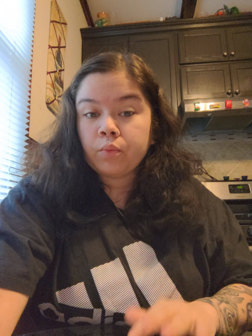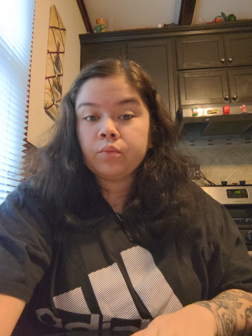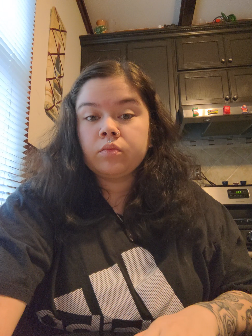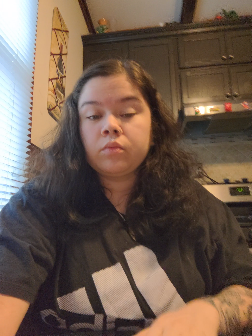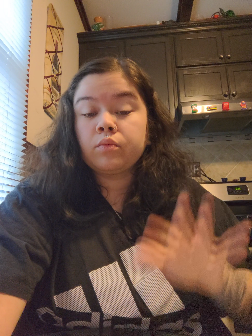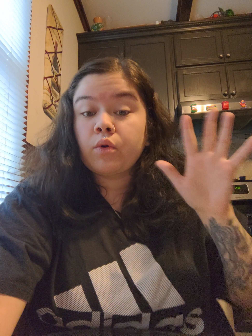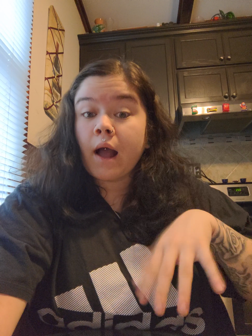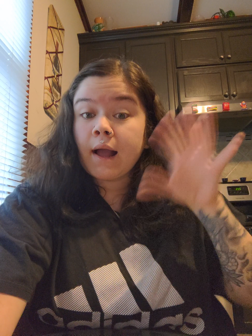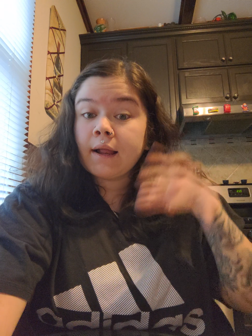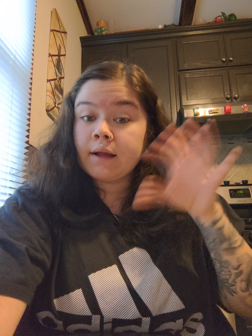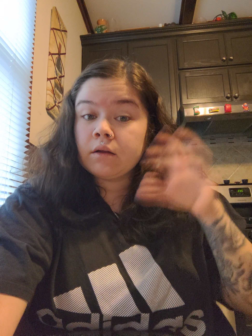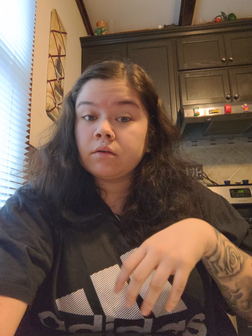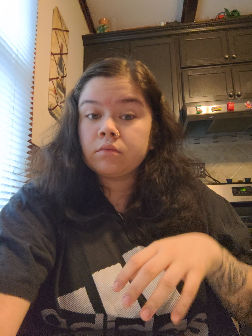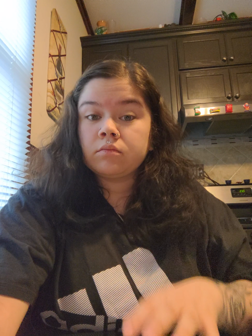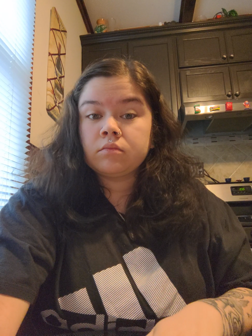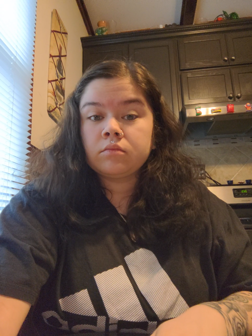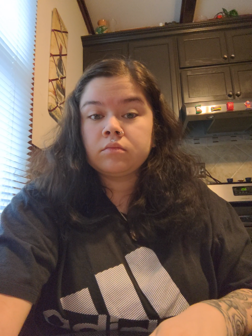rain